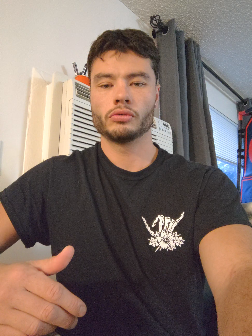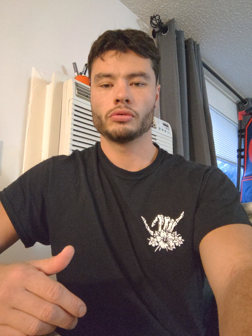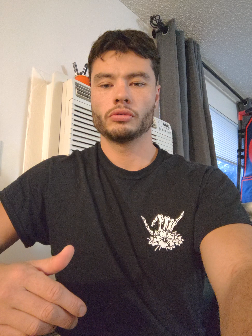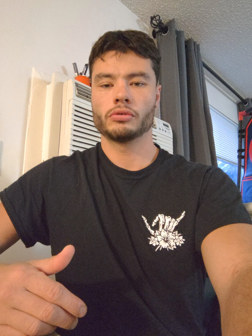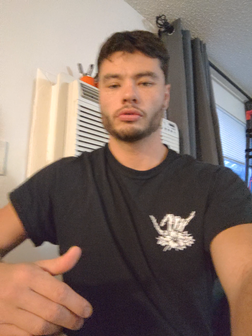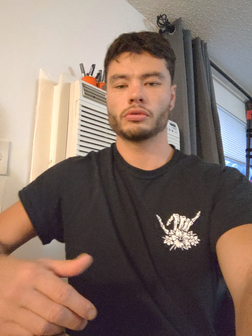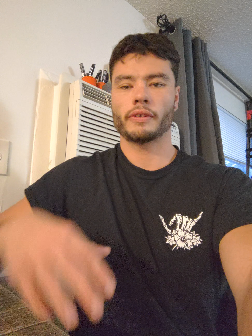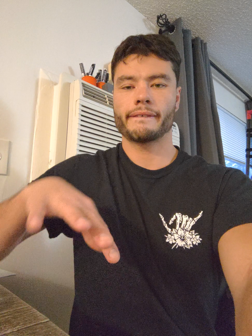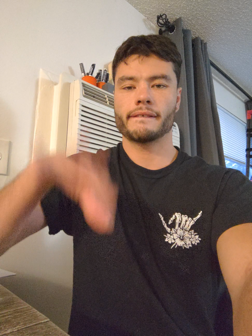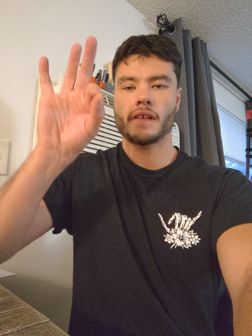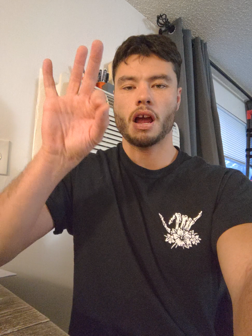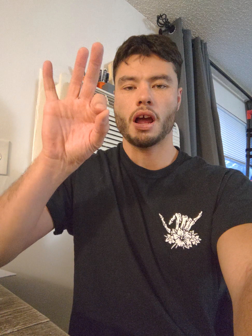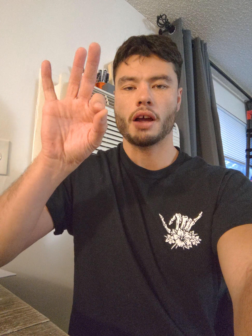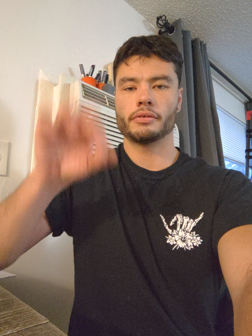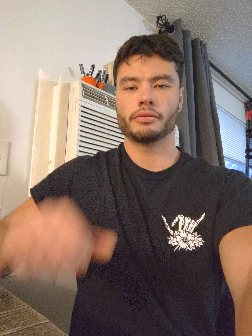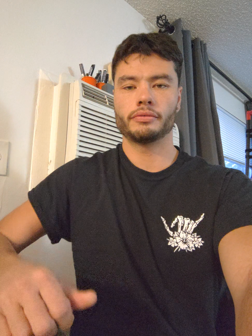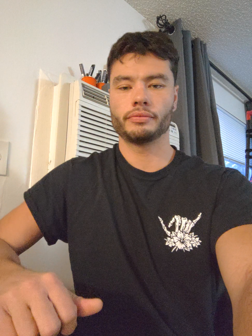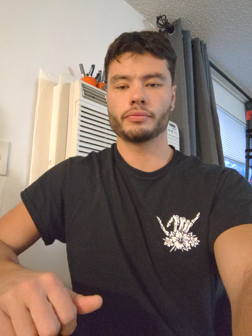find